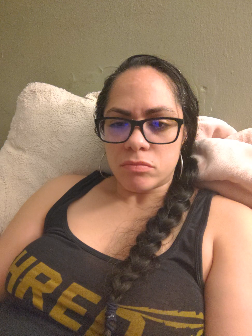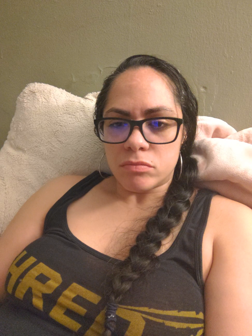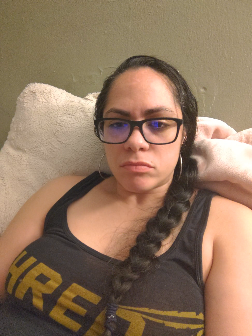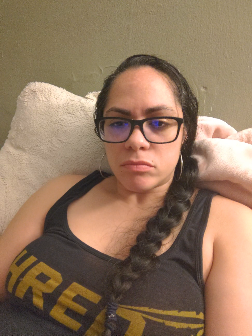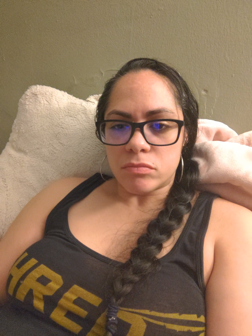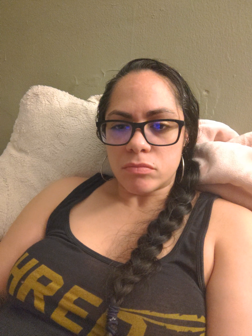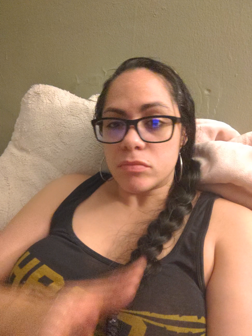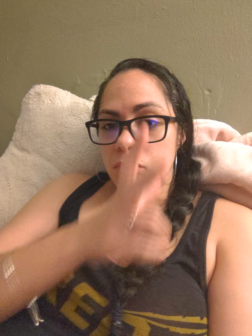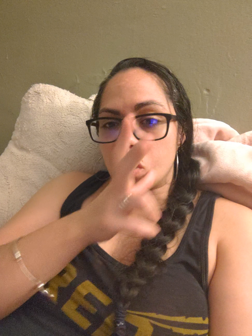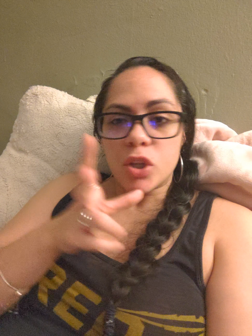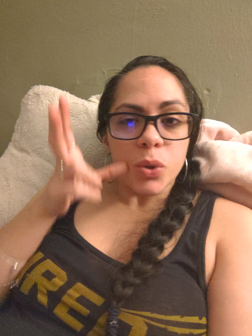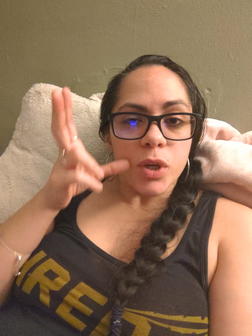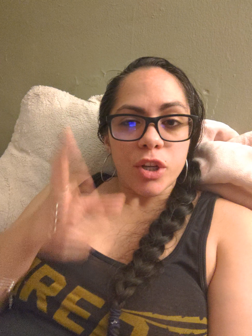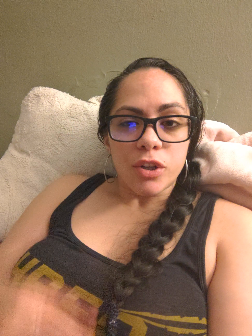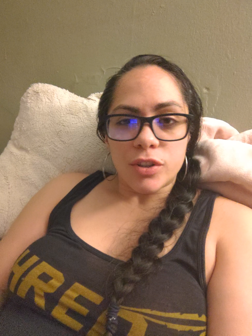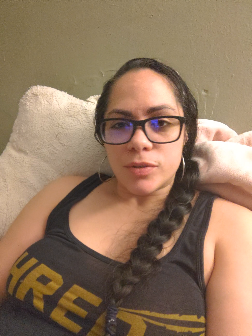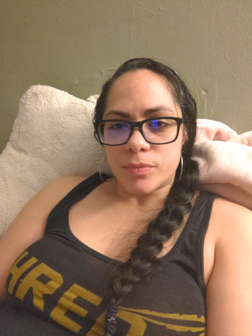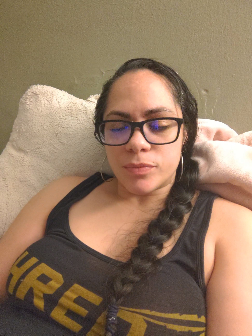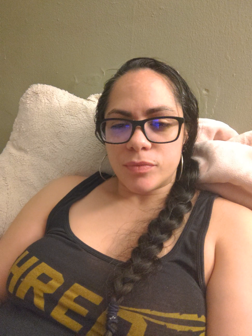underwear